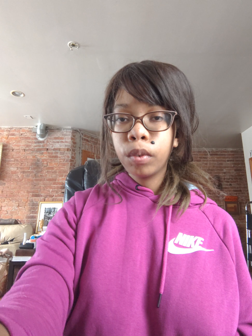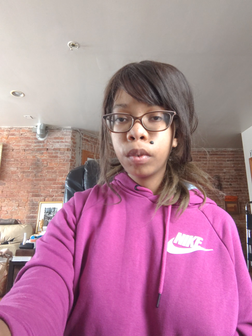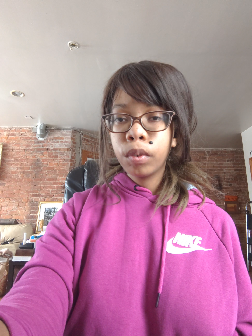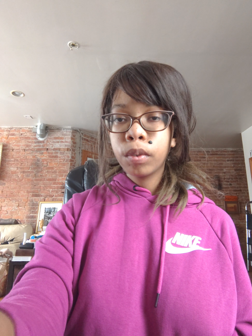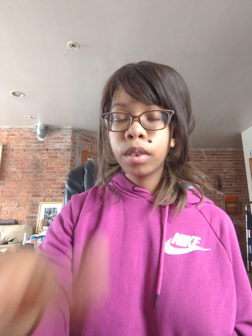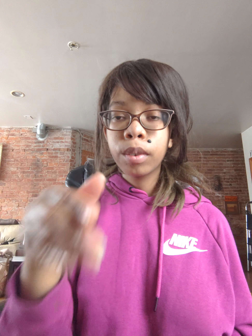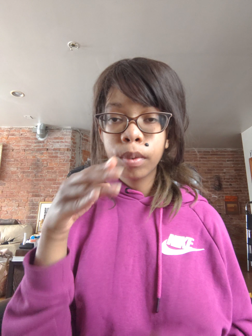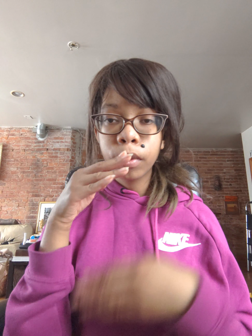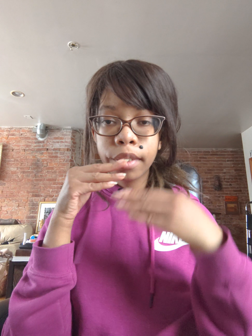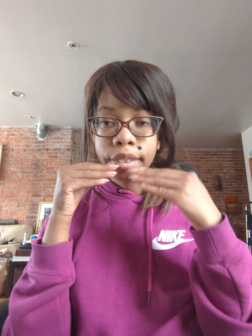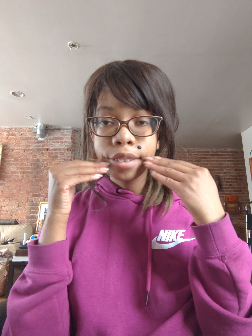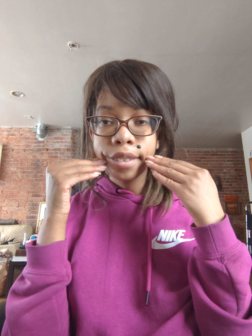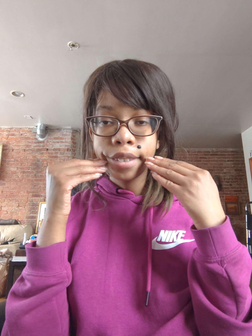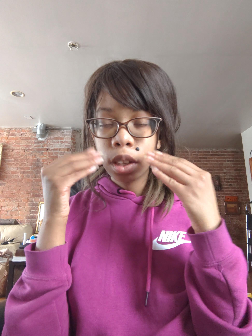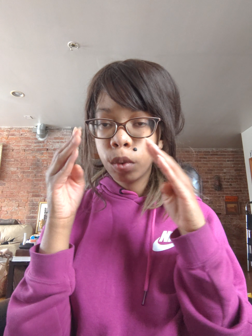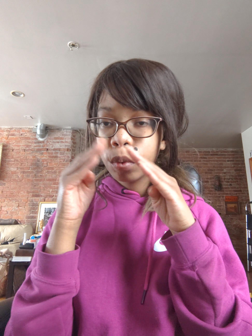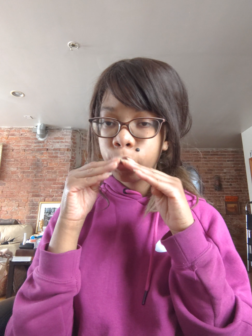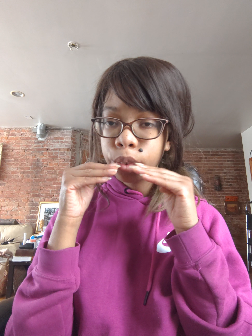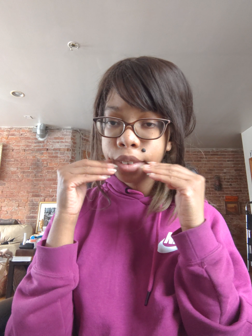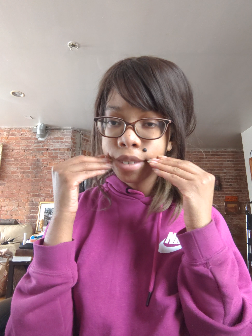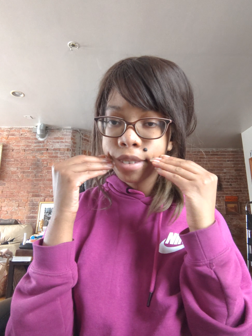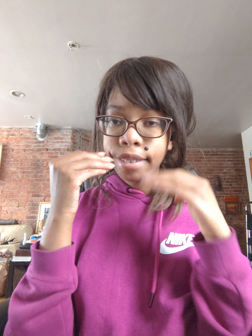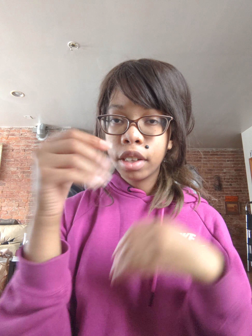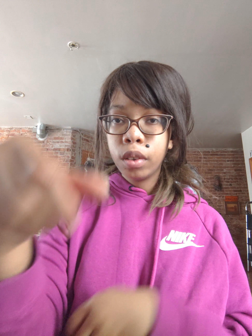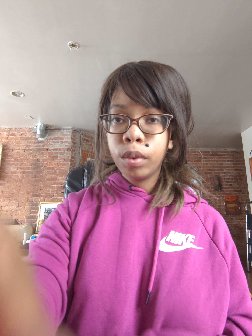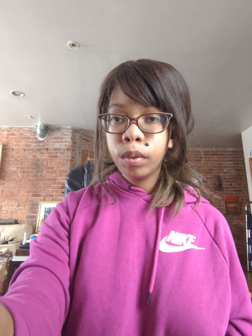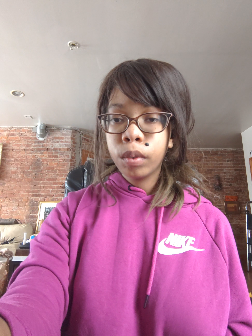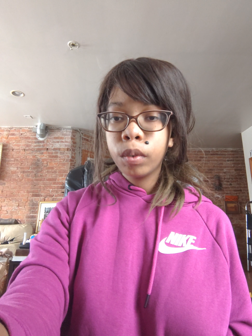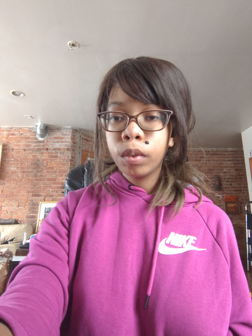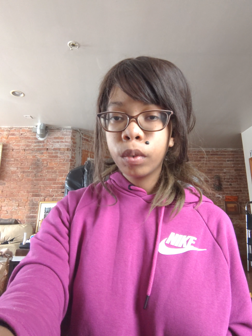smile